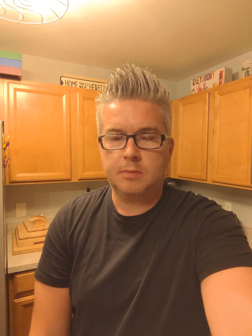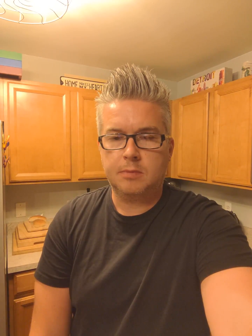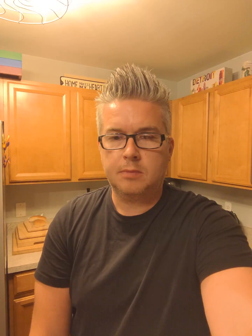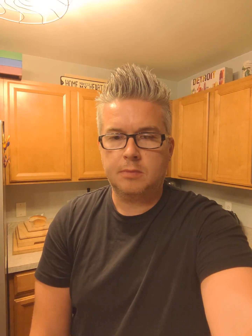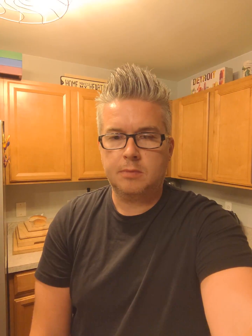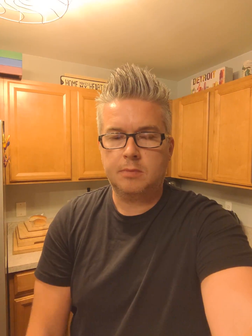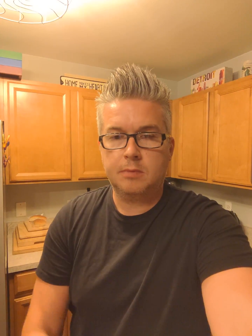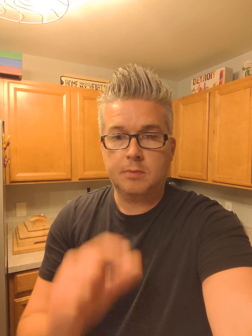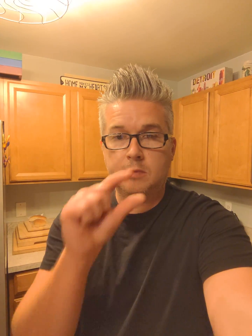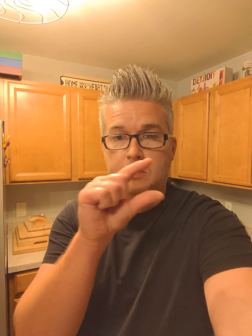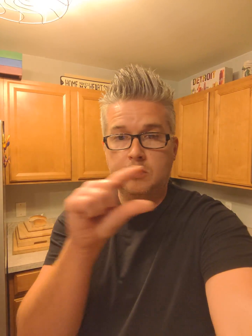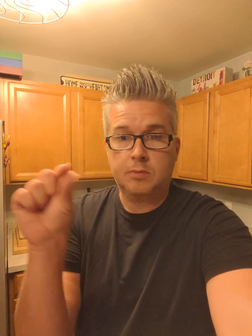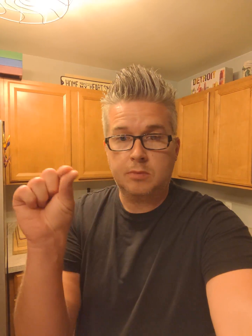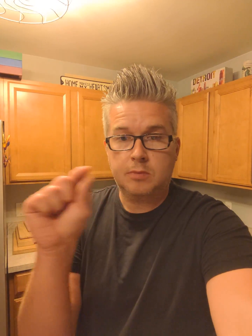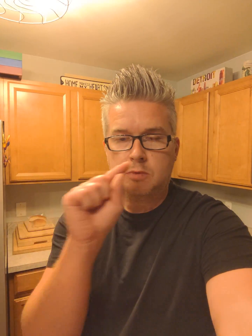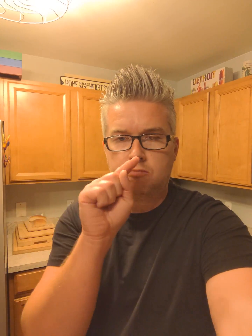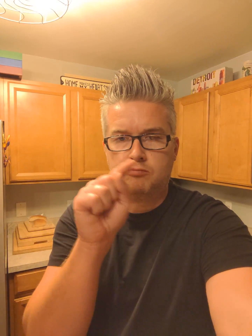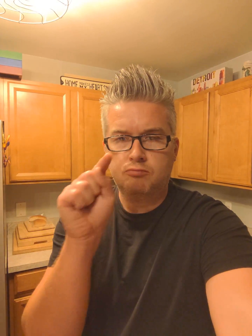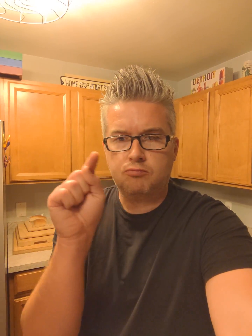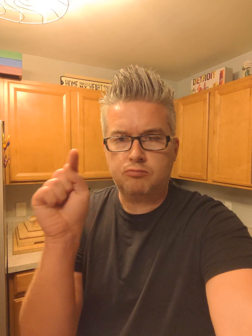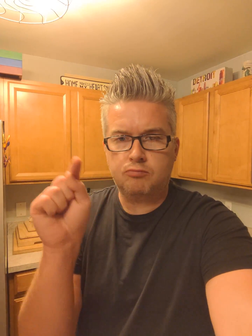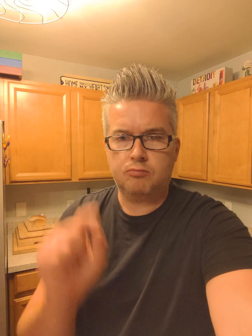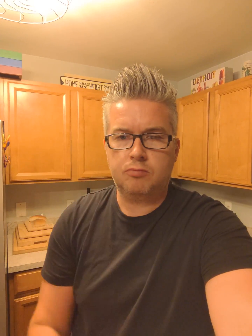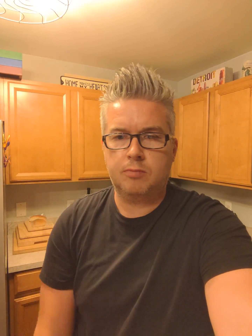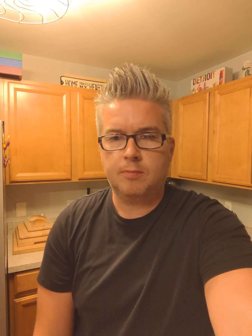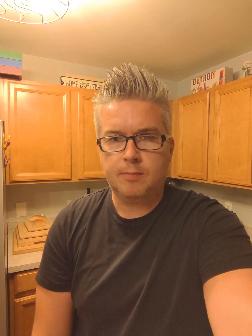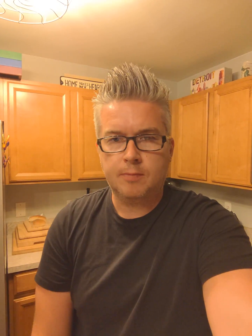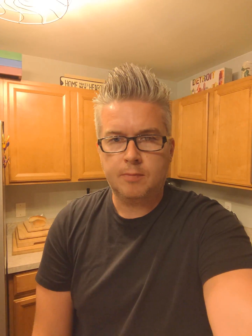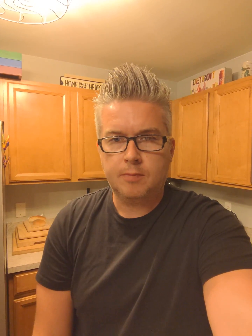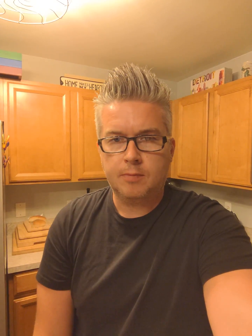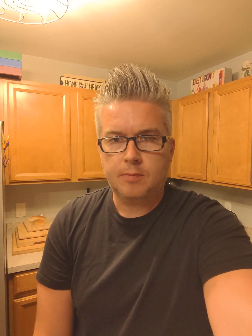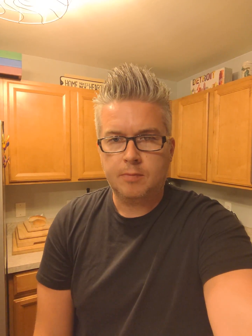peas